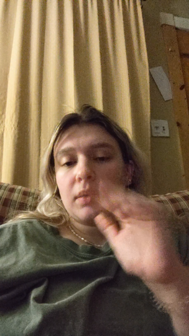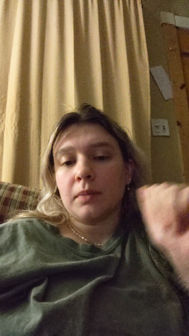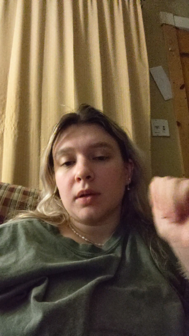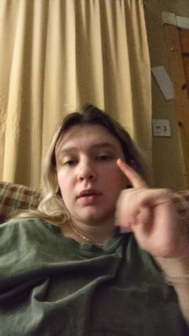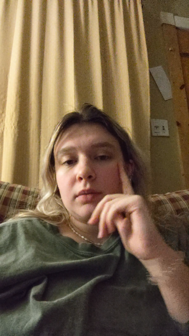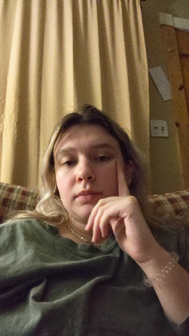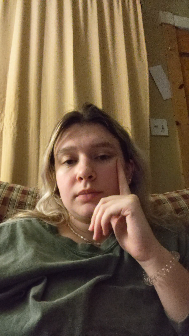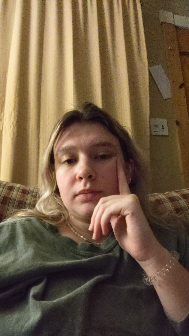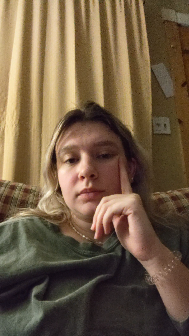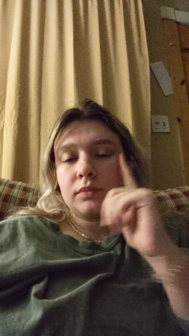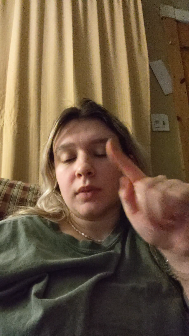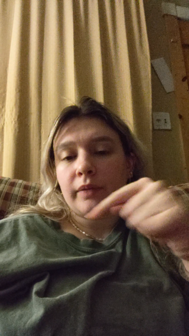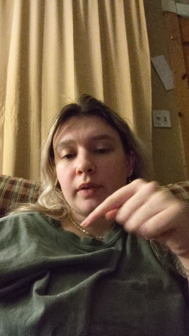flip-flop